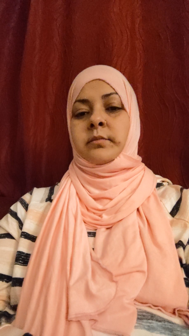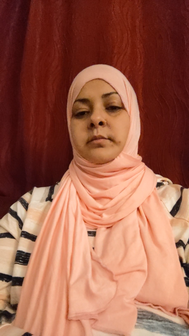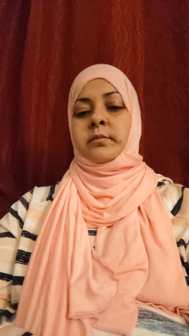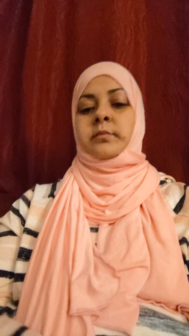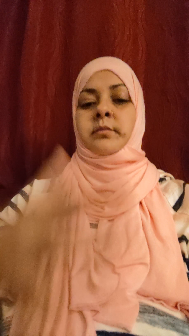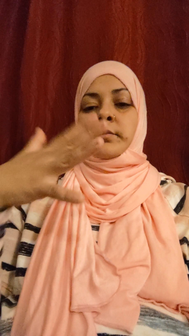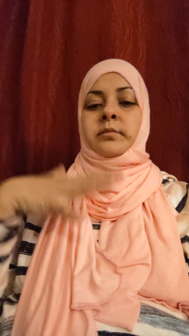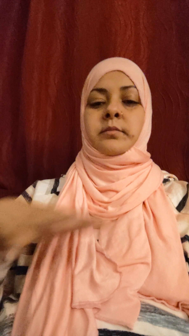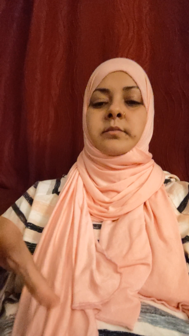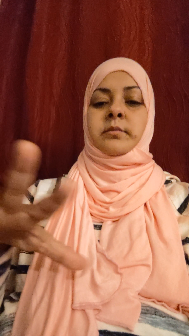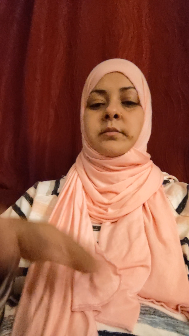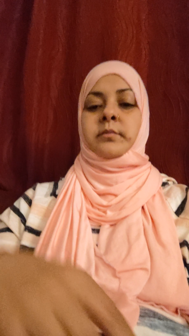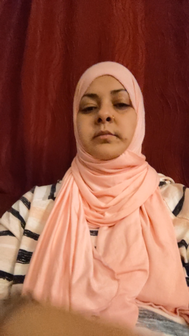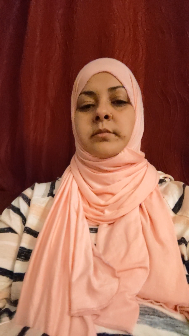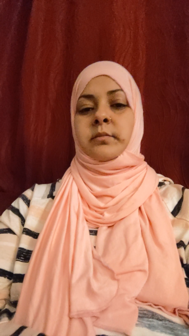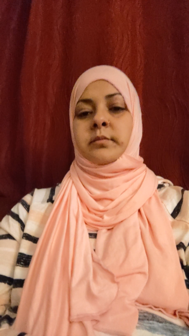dress